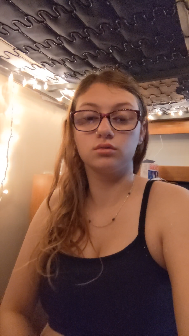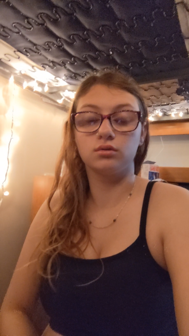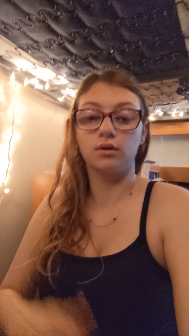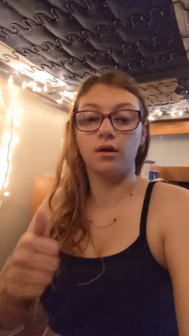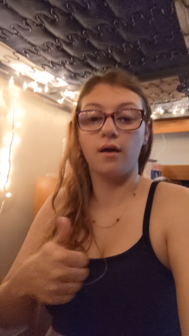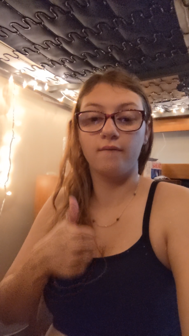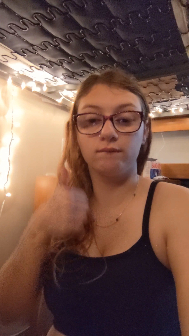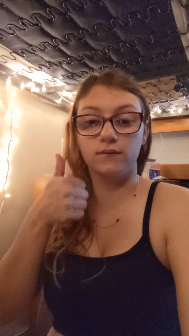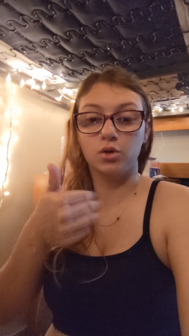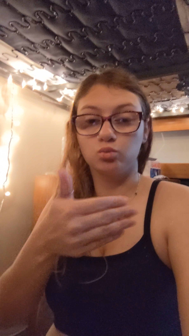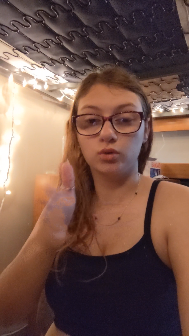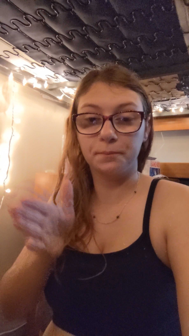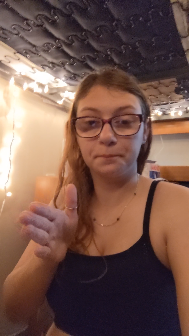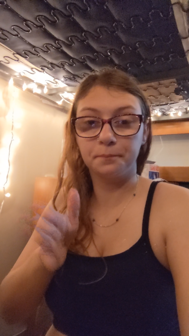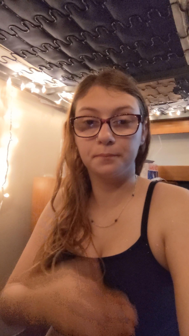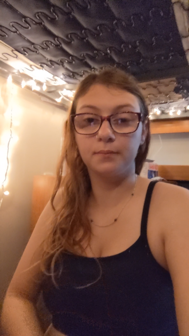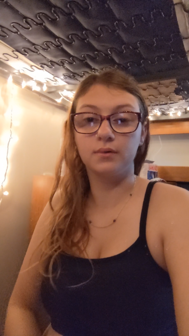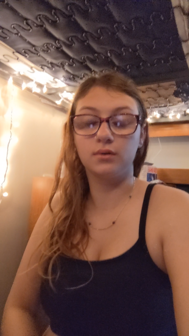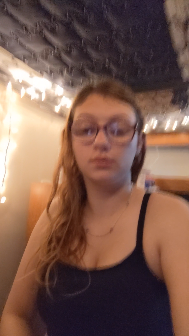living room